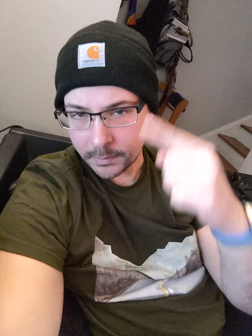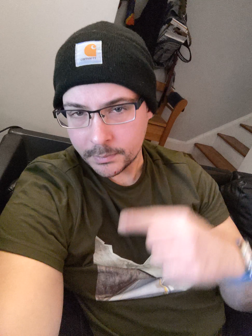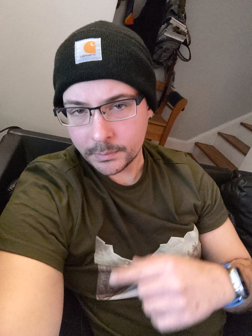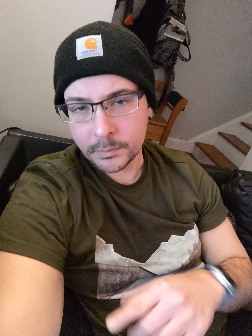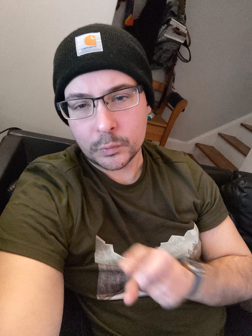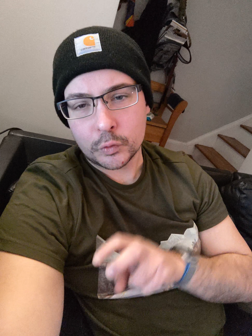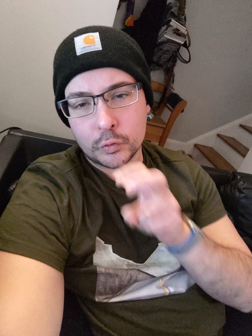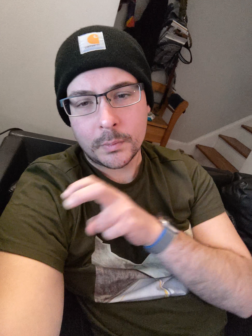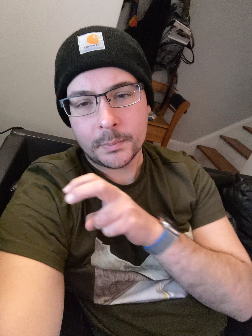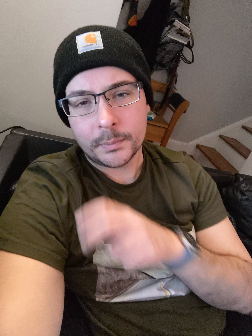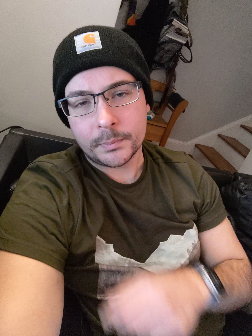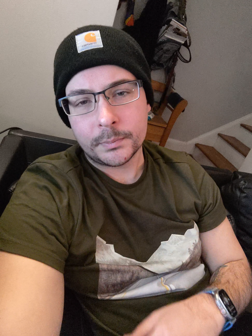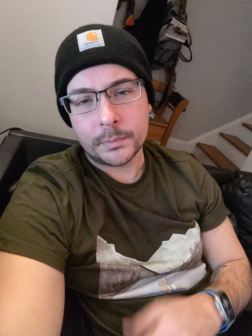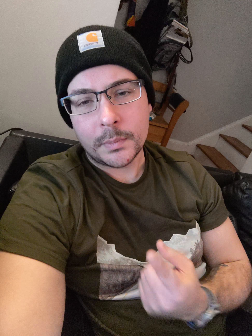jump